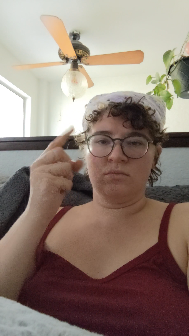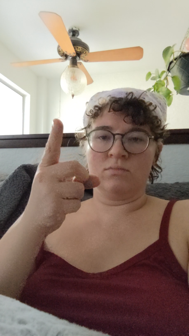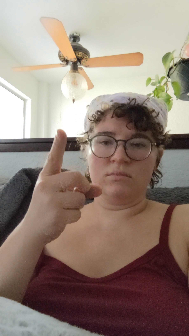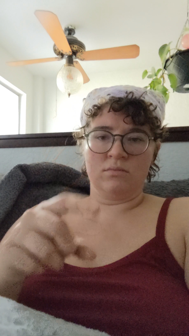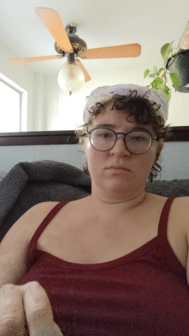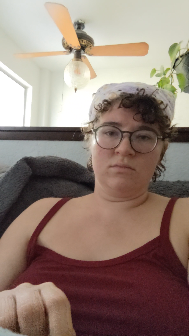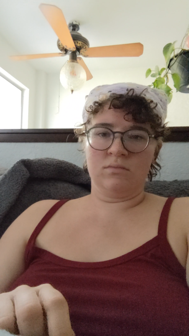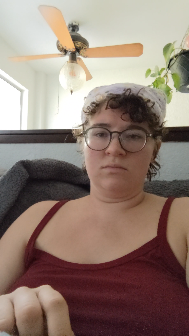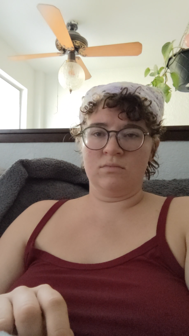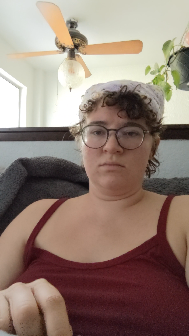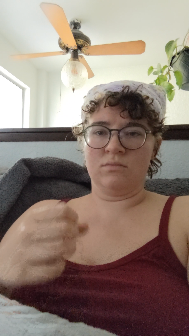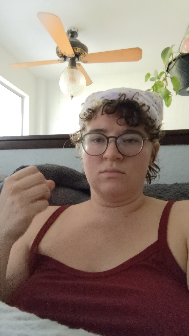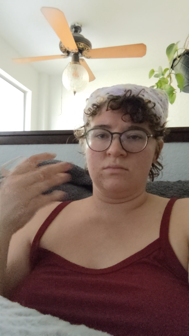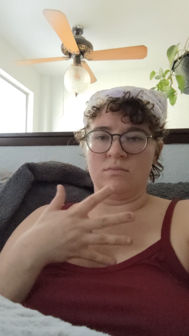scared